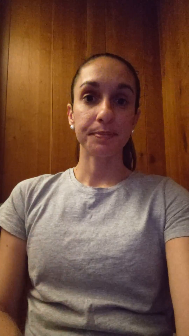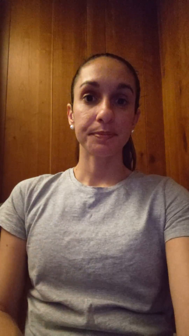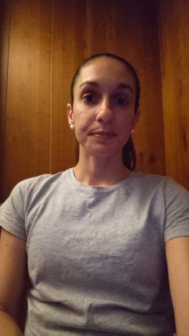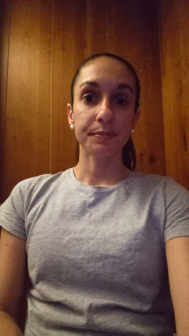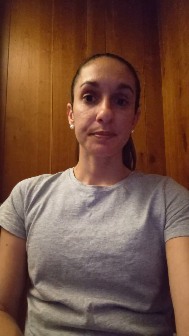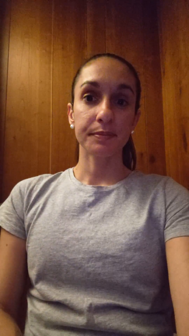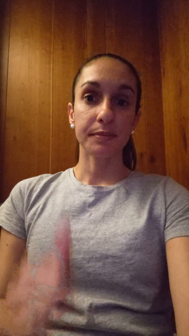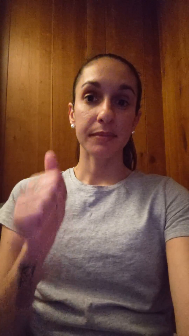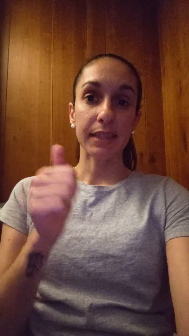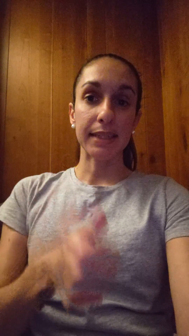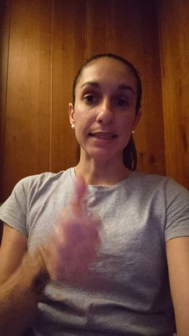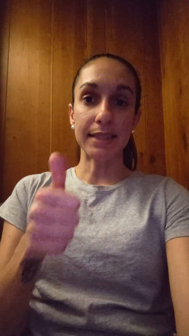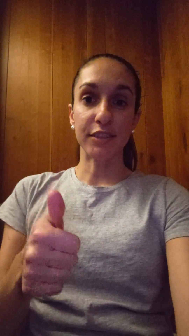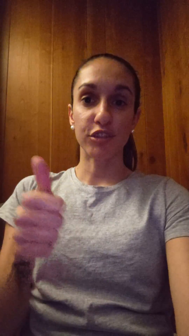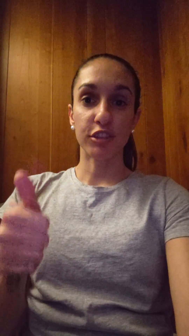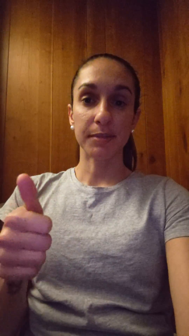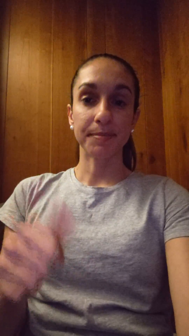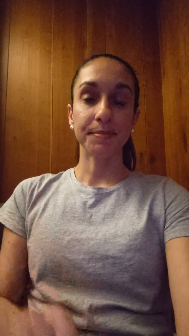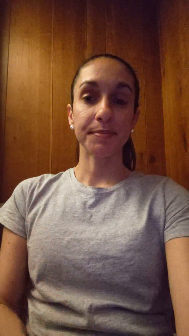each